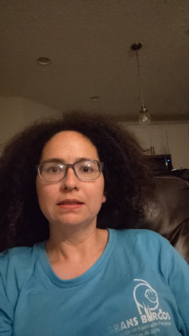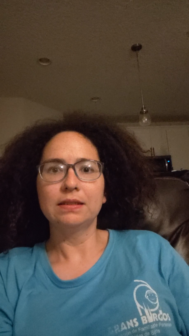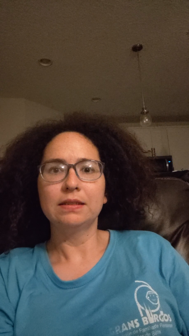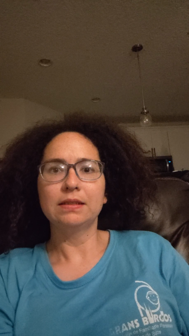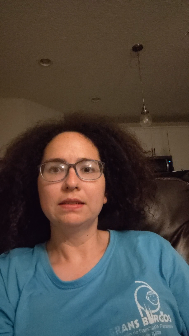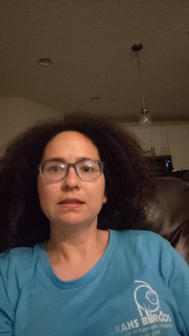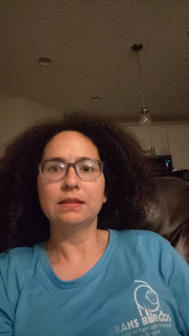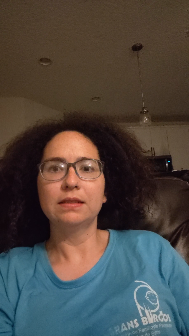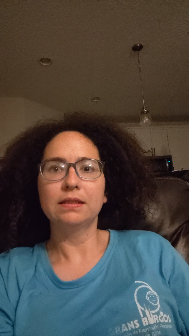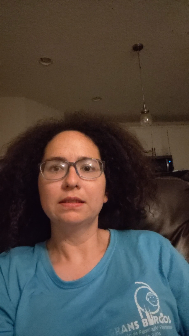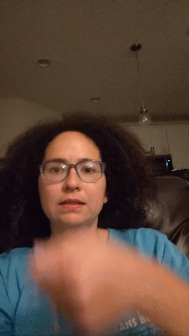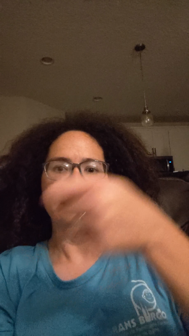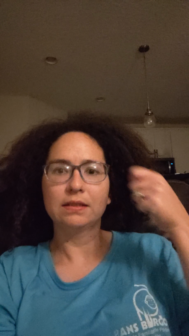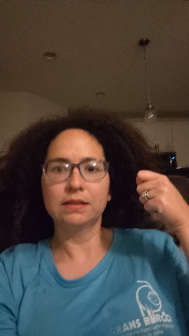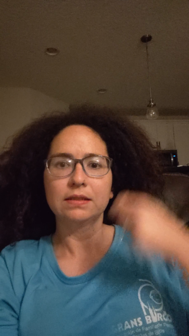pull